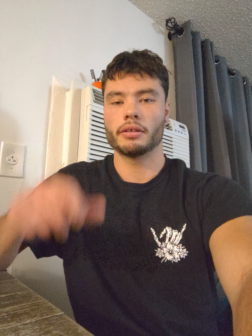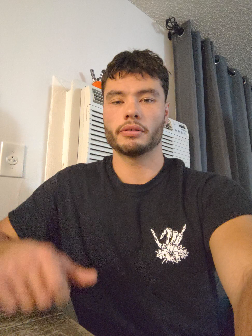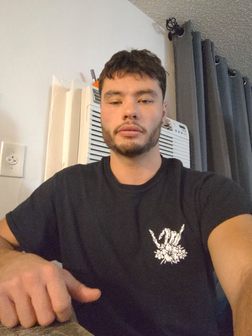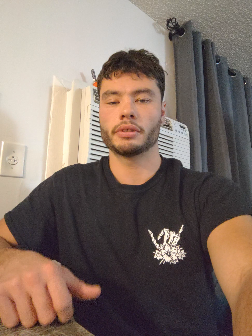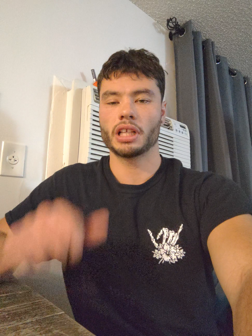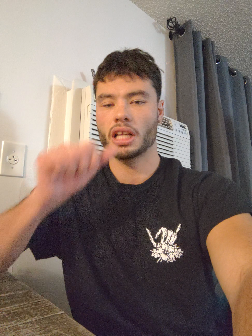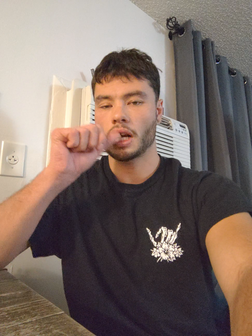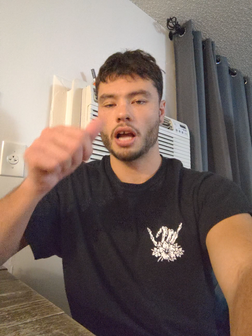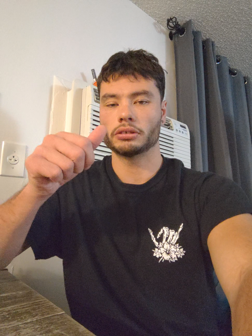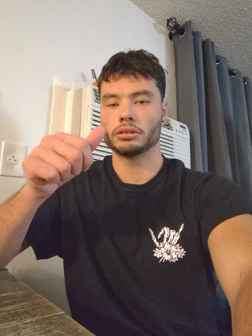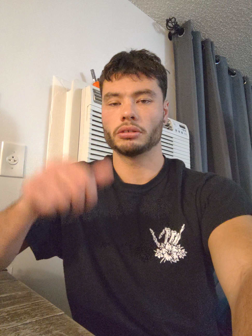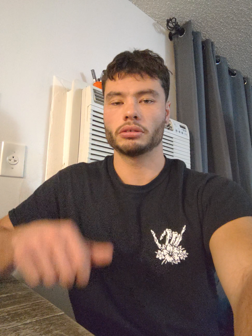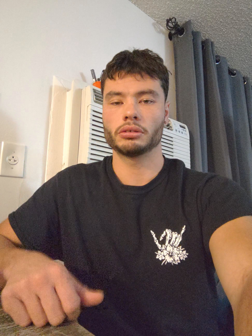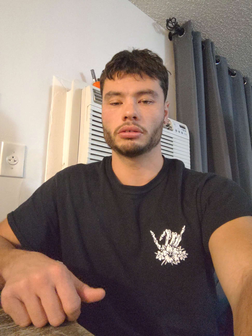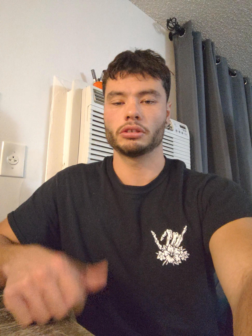nuts